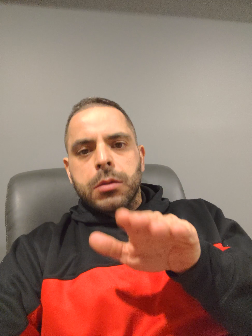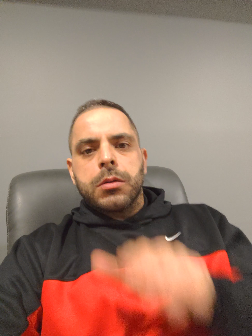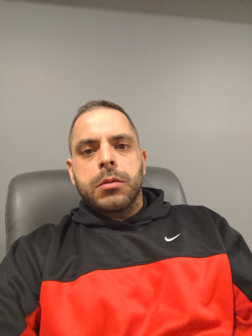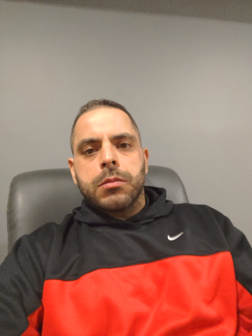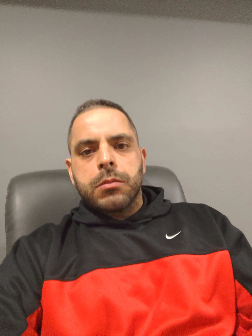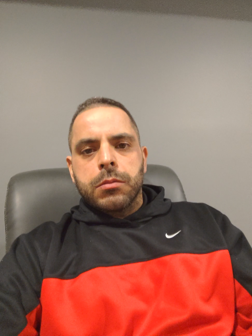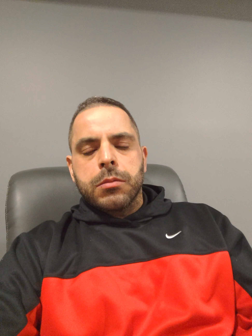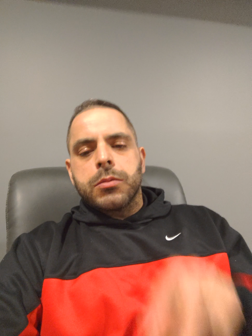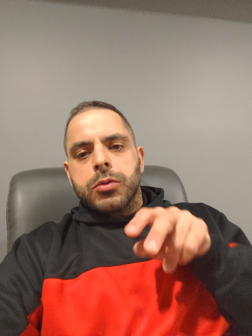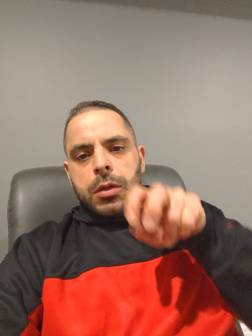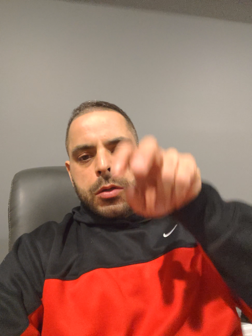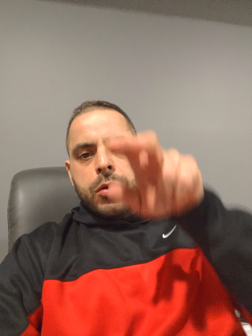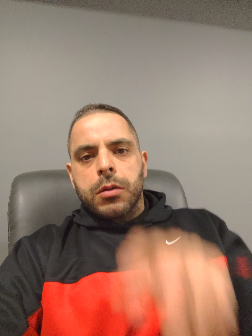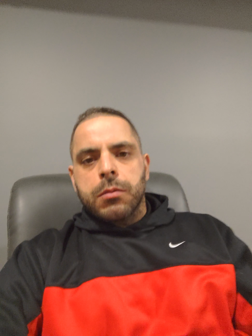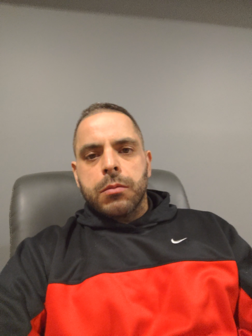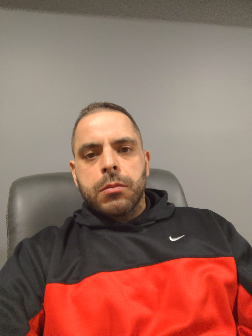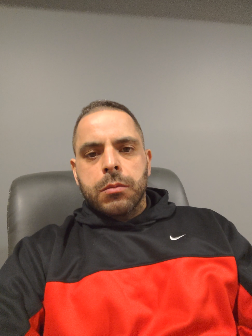stairs